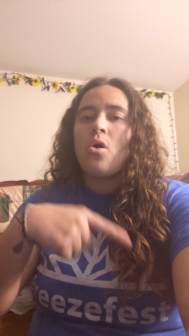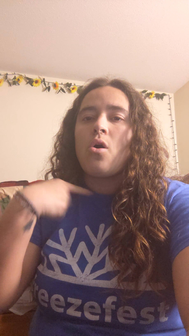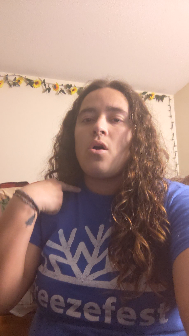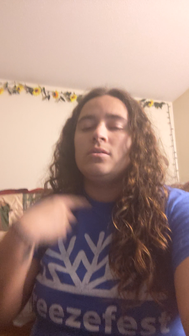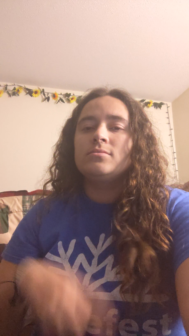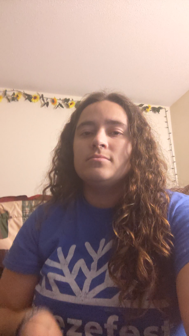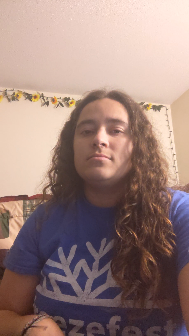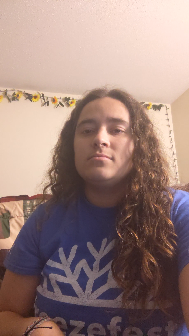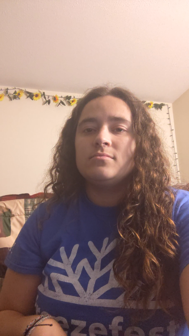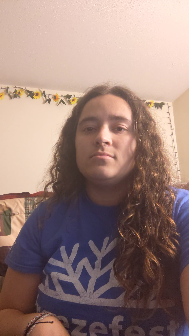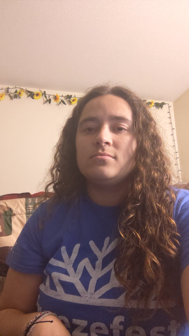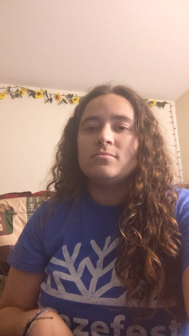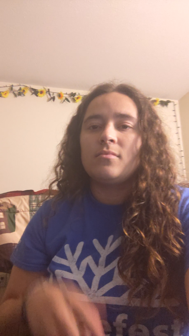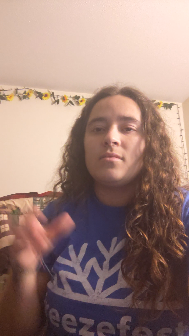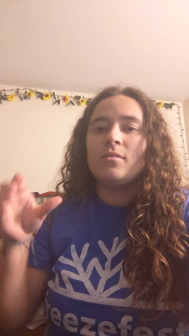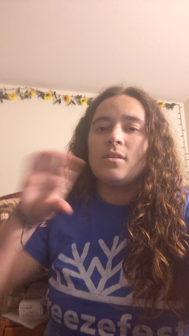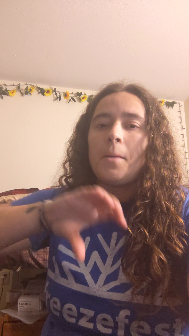dump